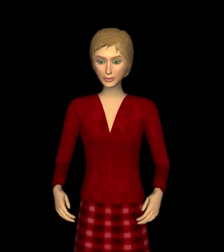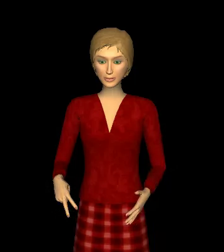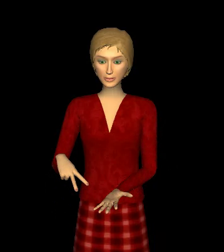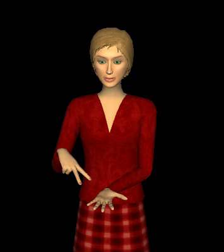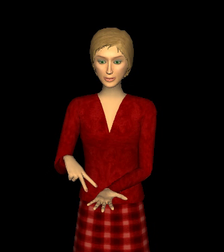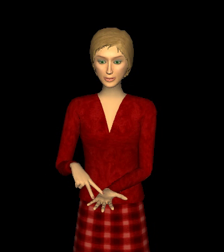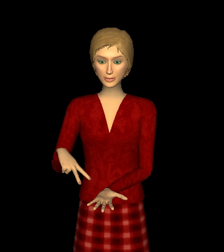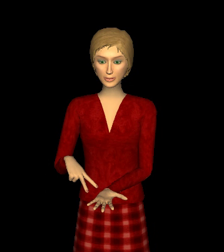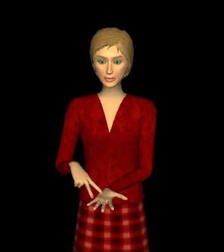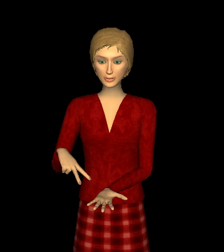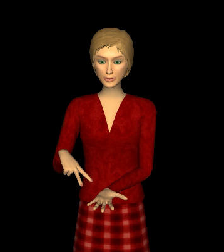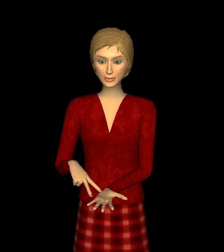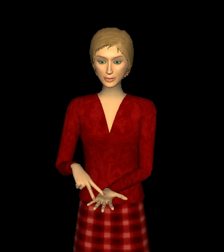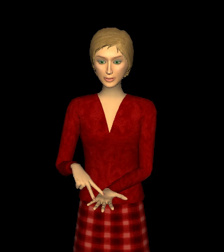شوكة